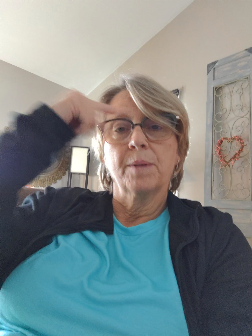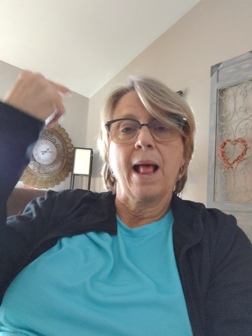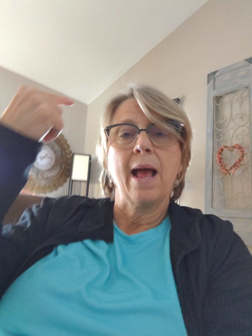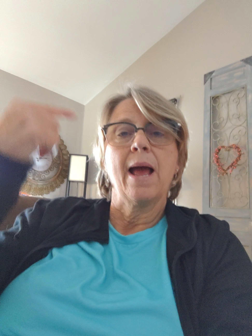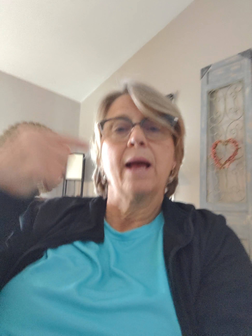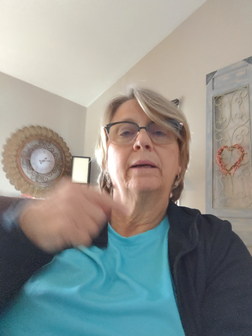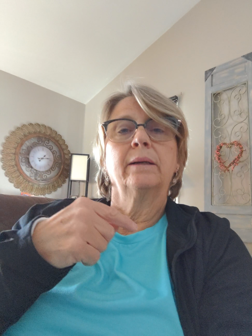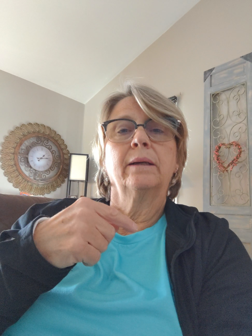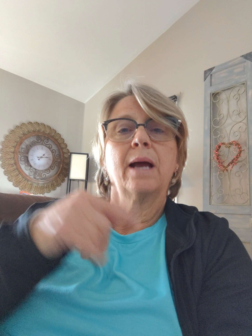black